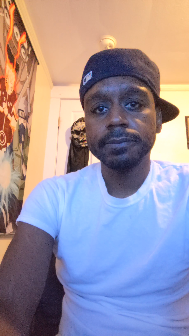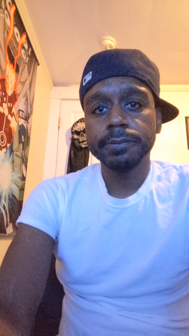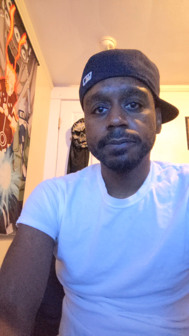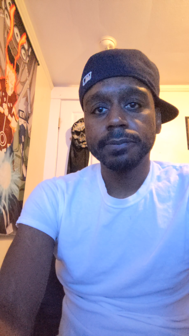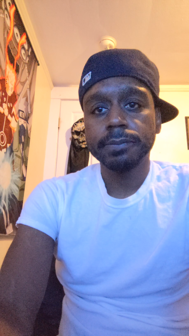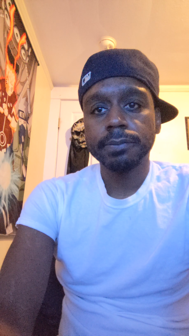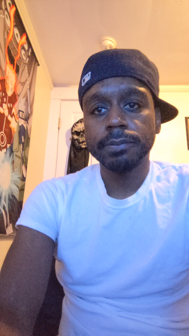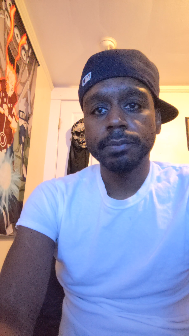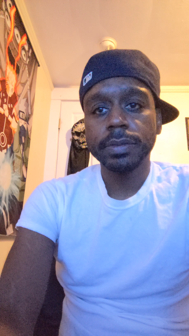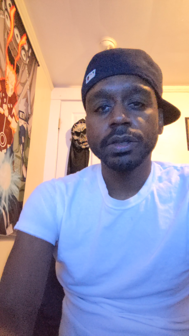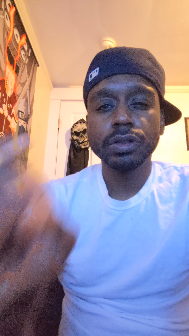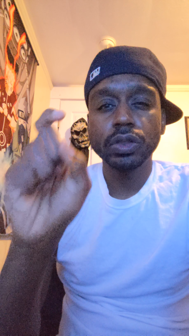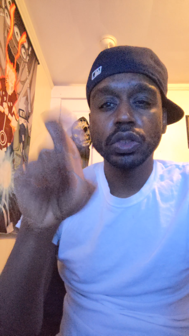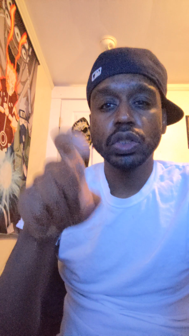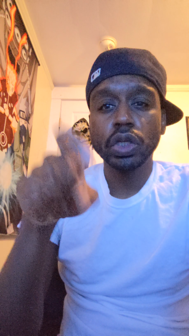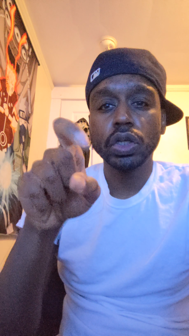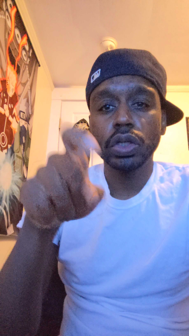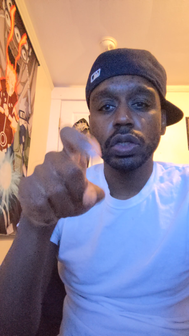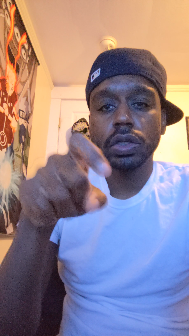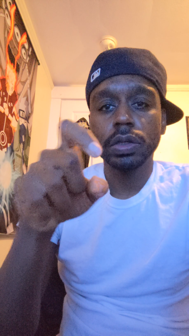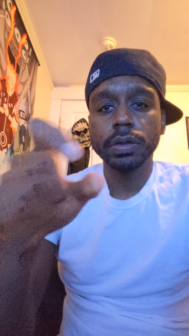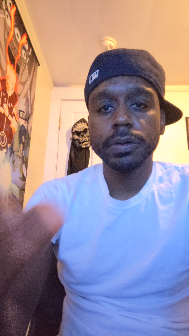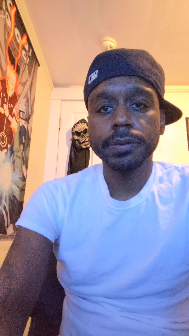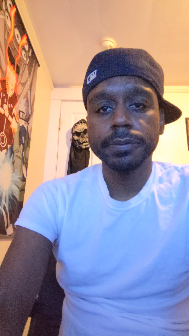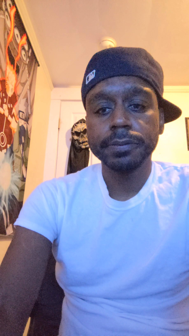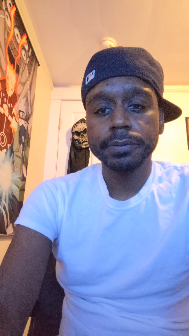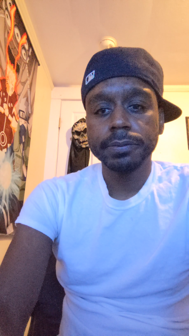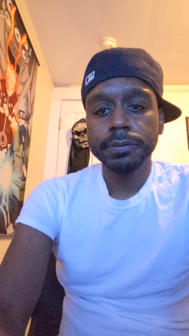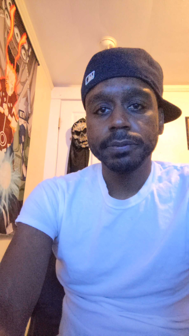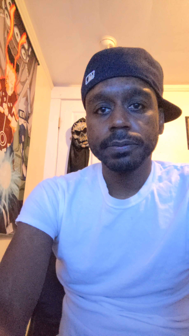should